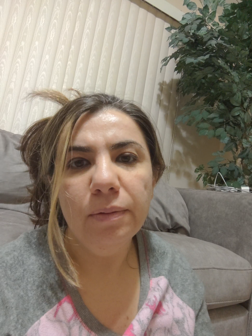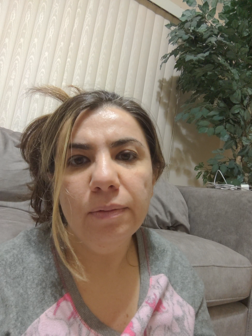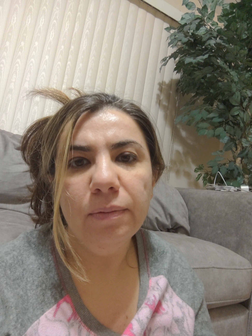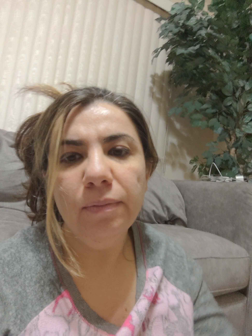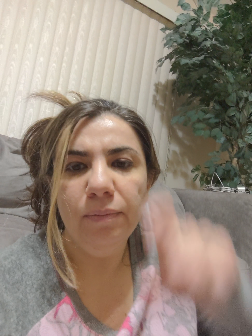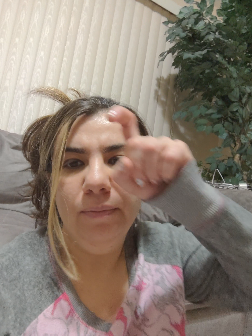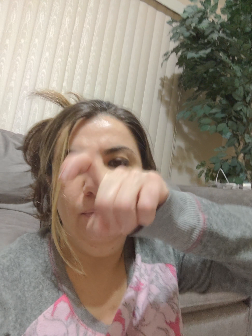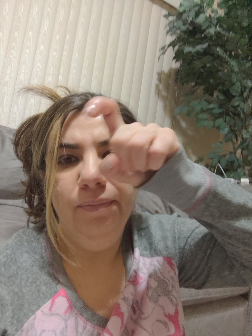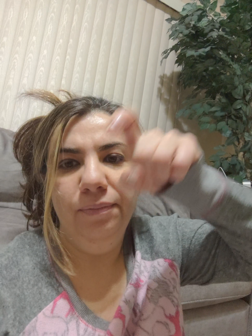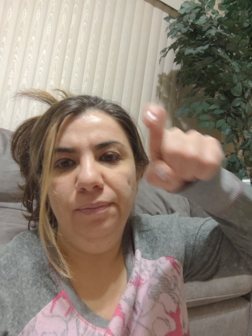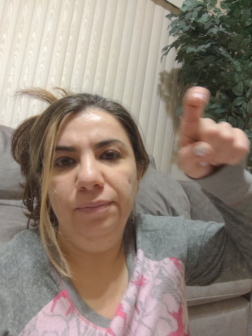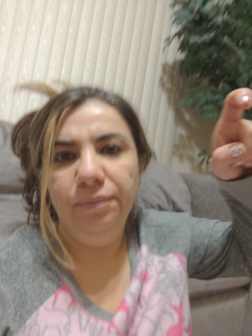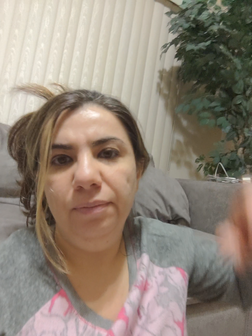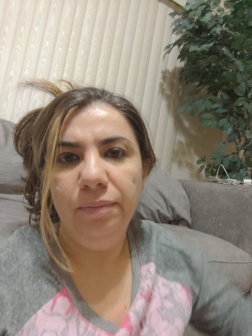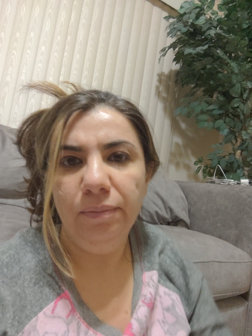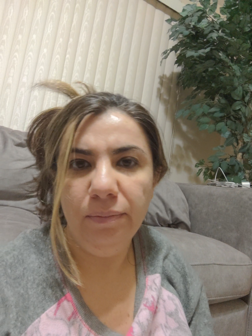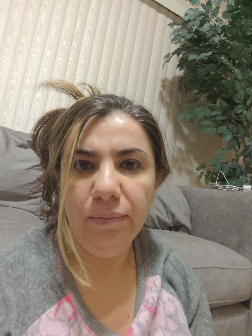closet